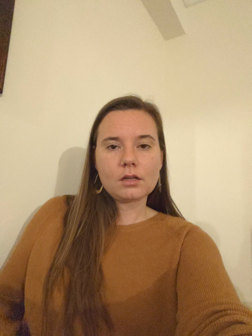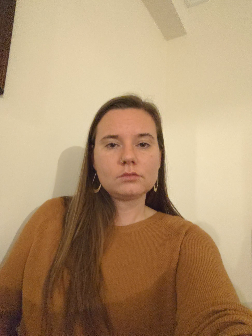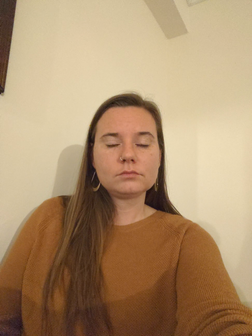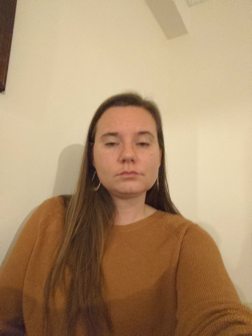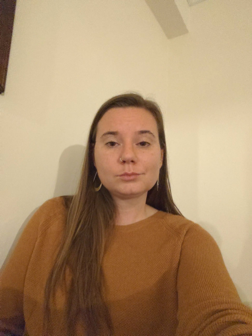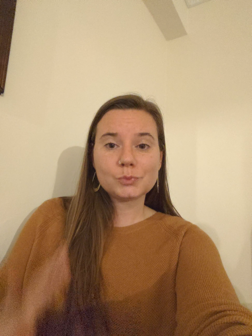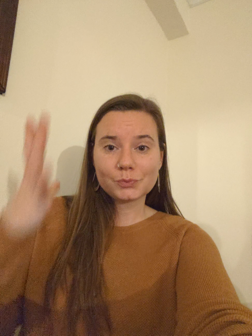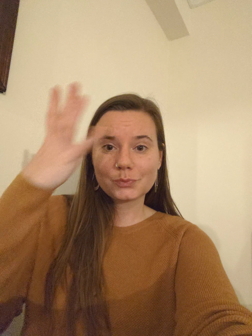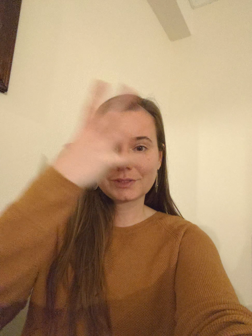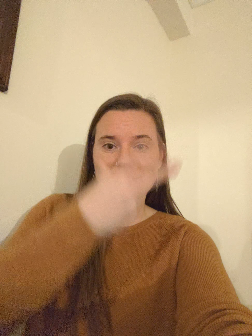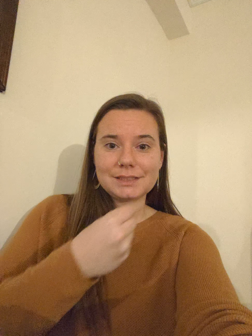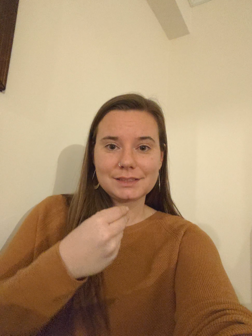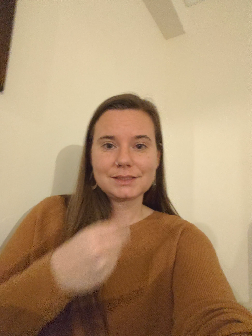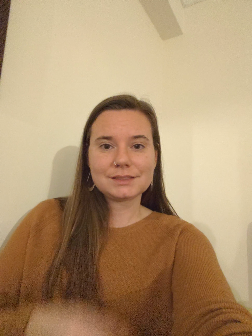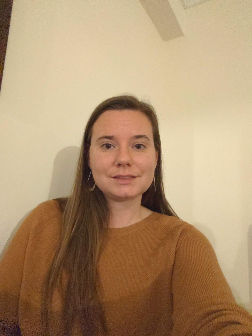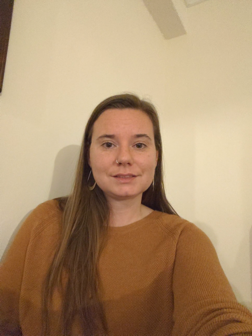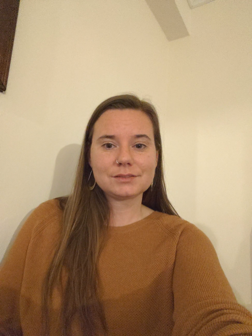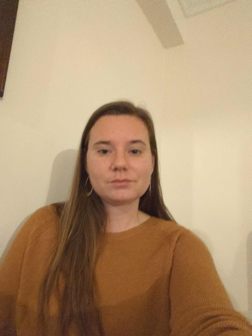pretty